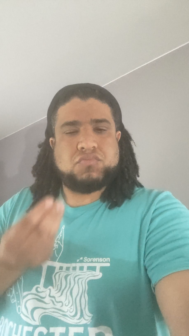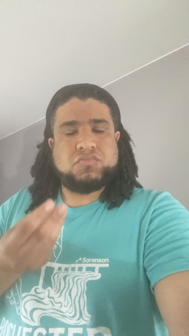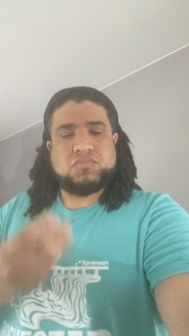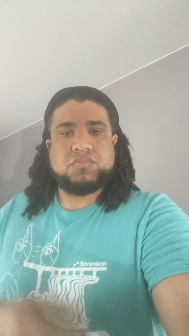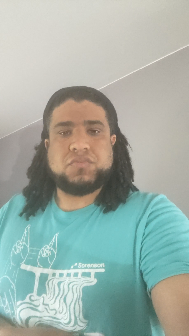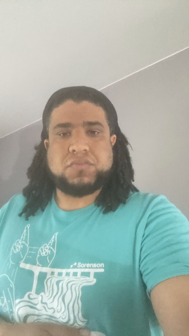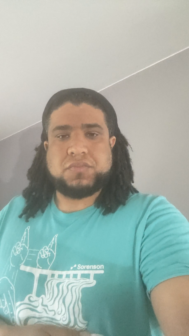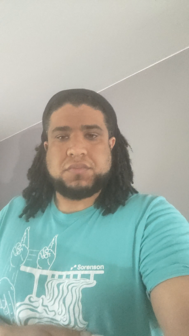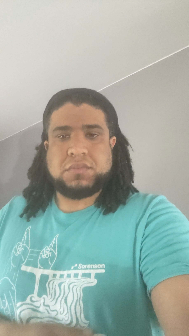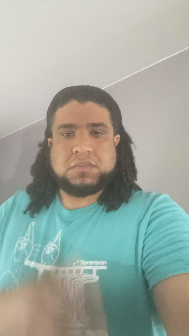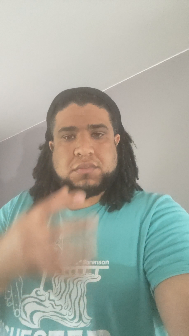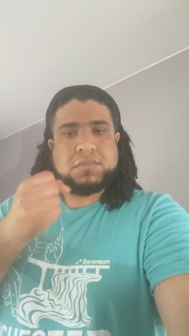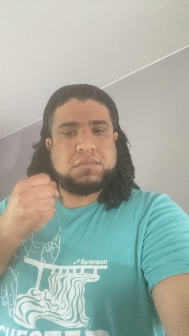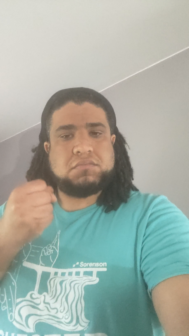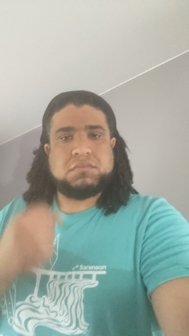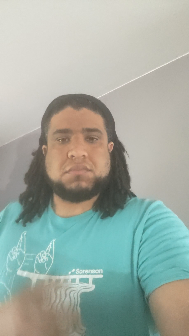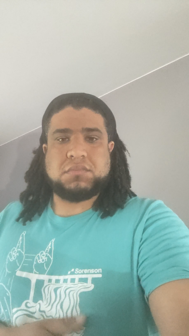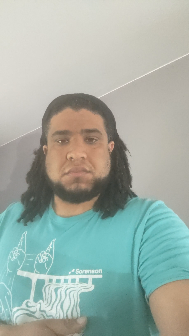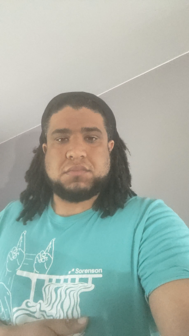get